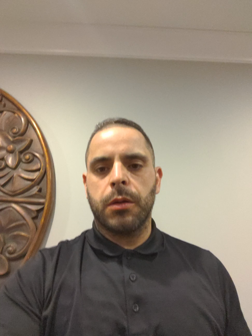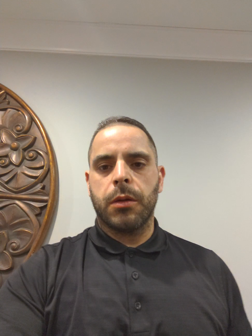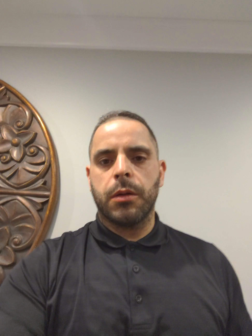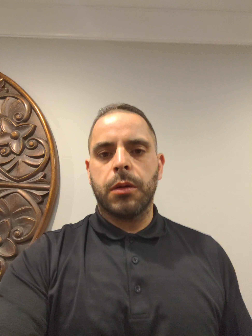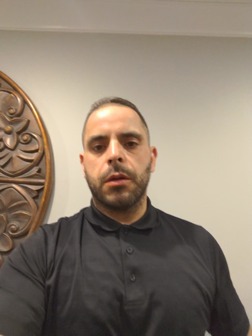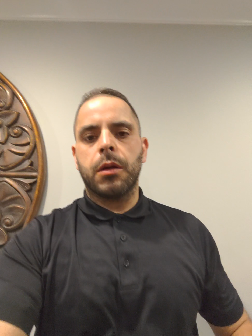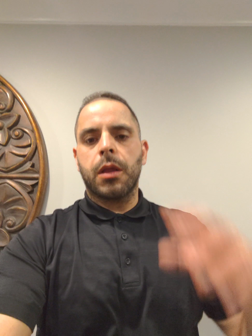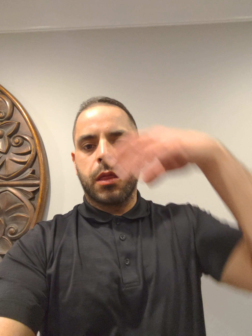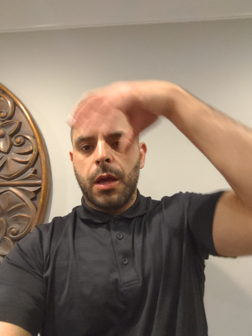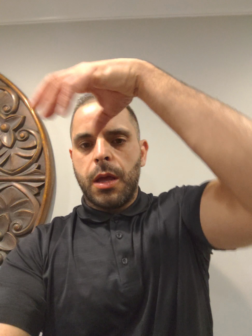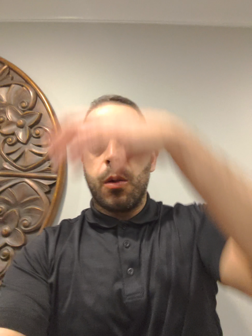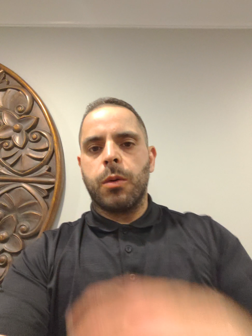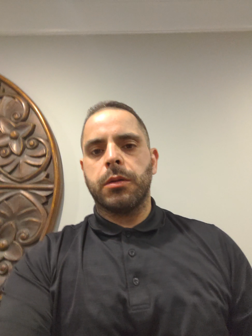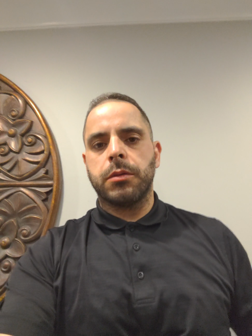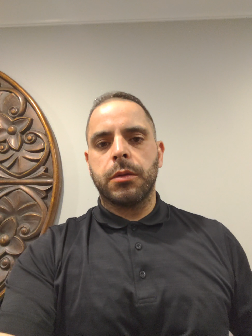cloud